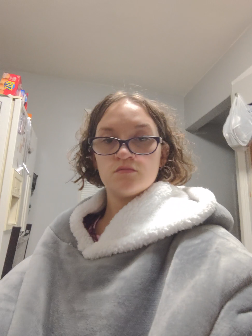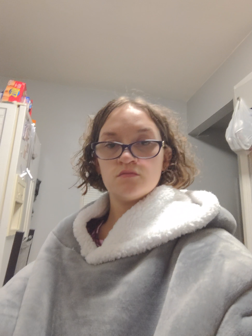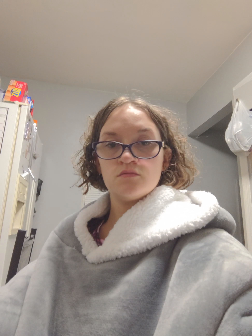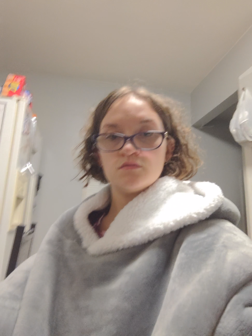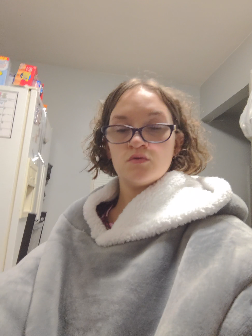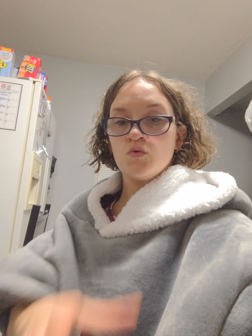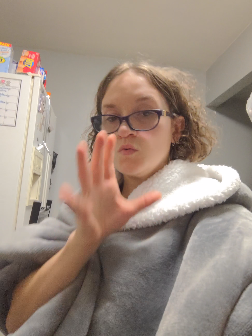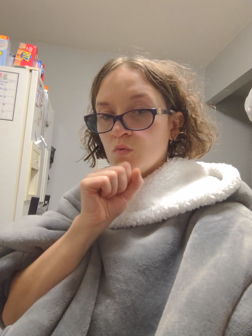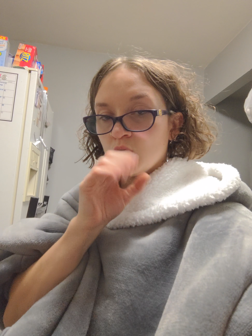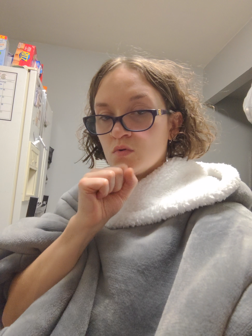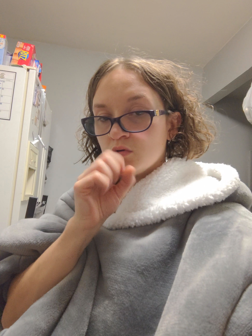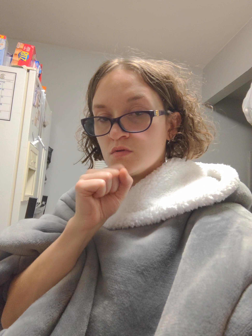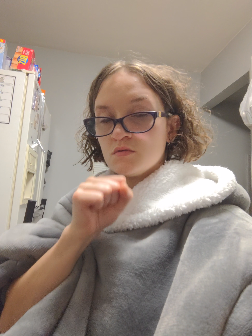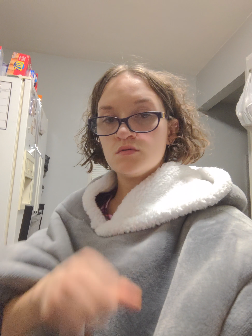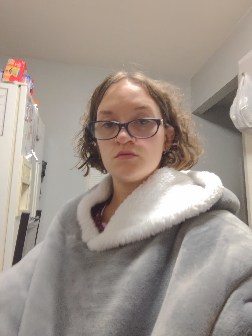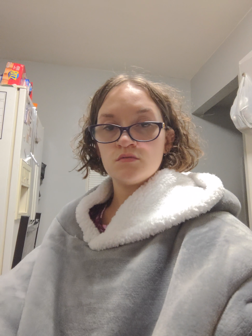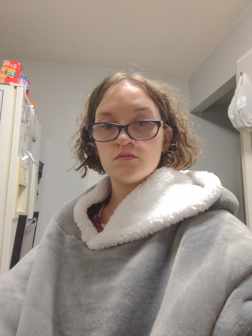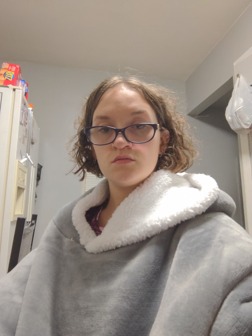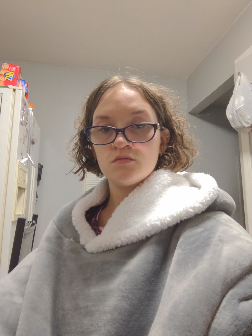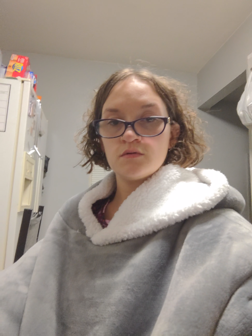orange